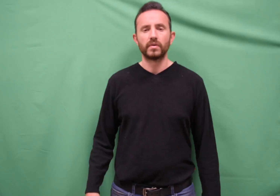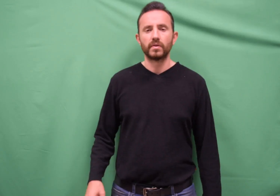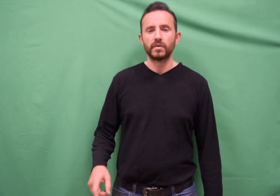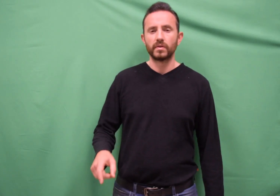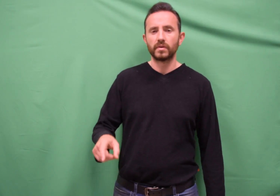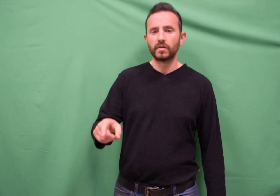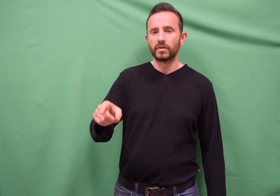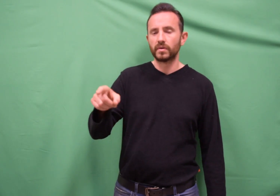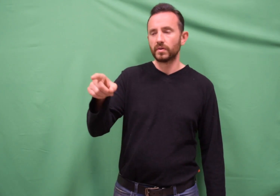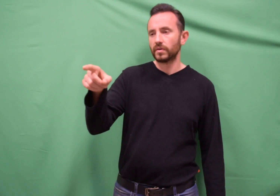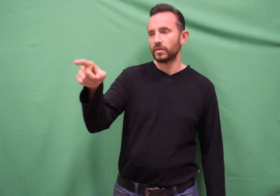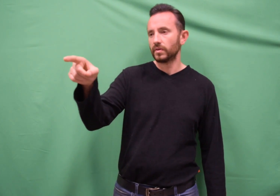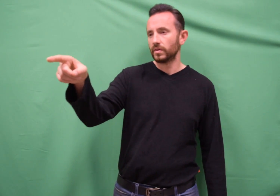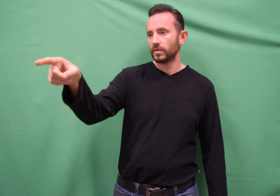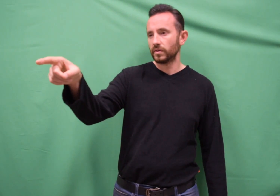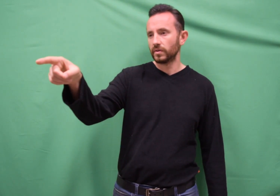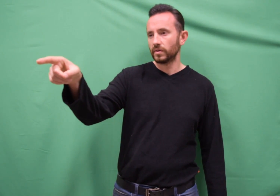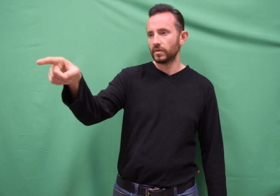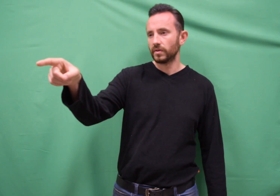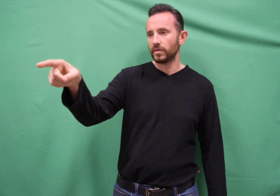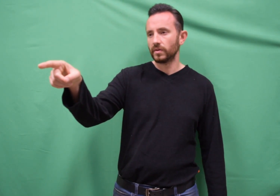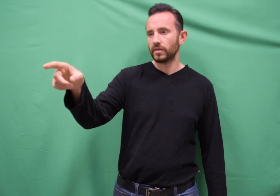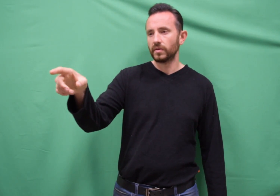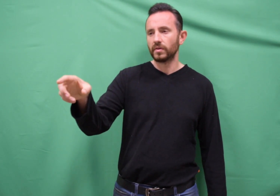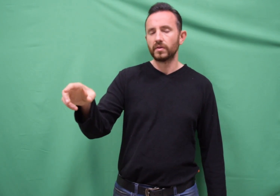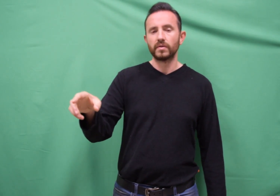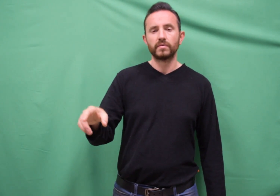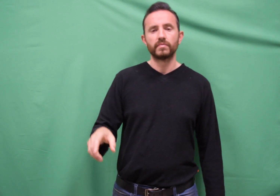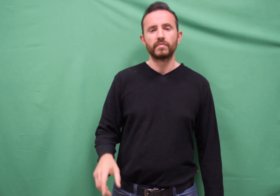ahí